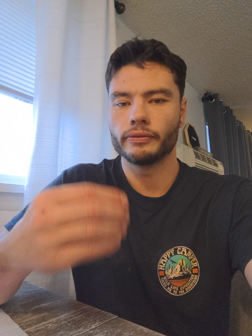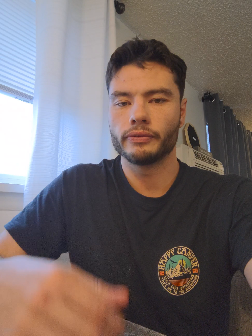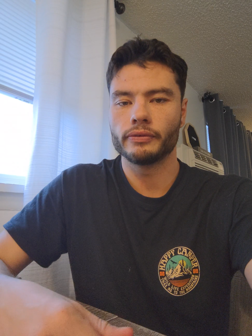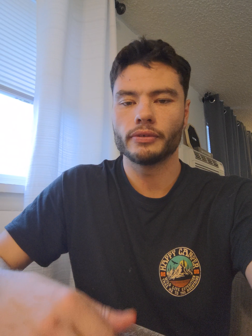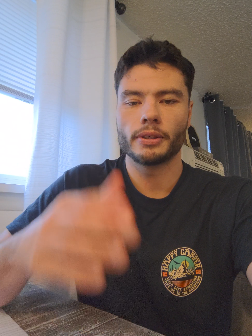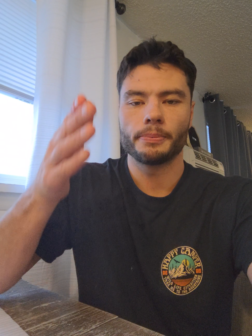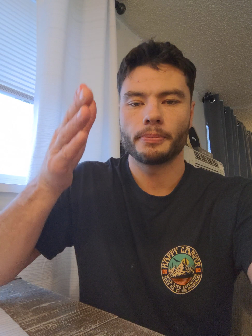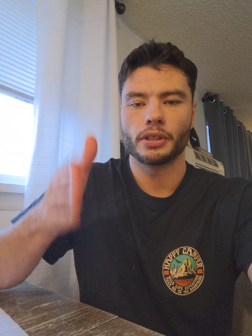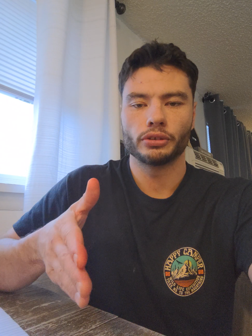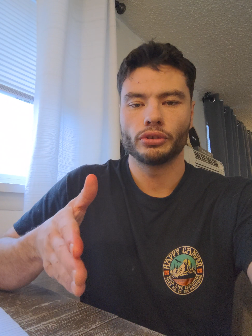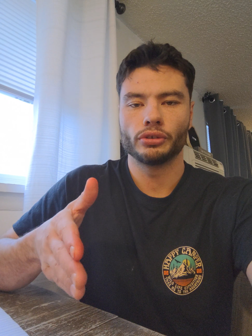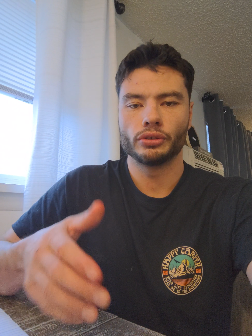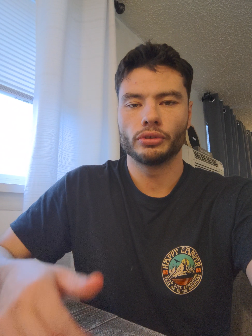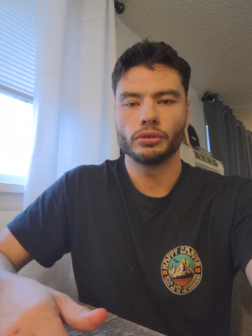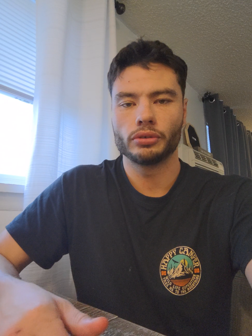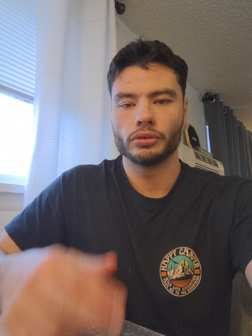person